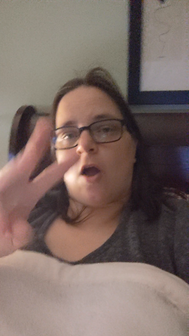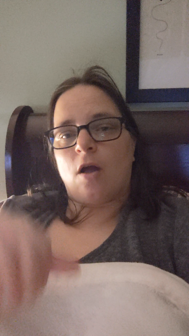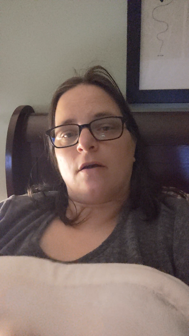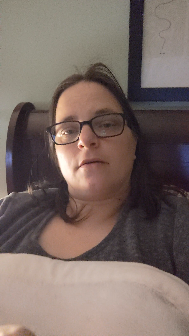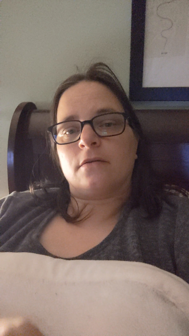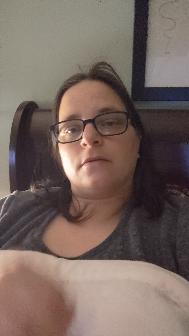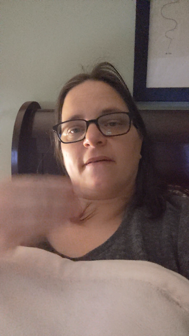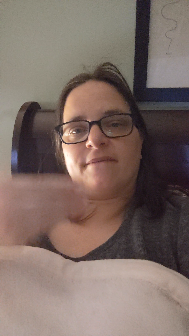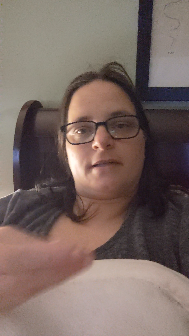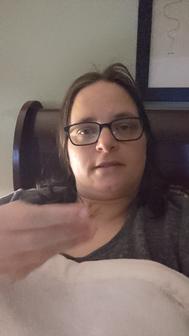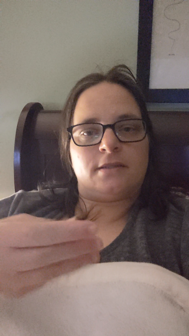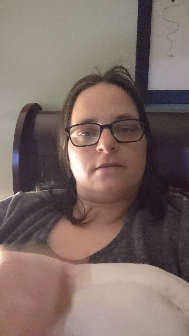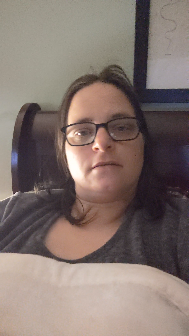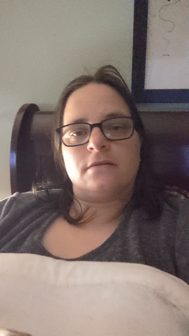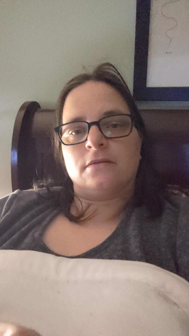feed